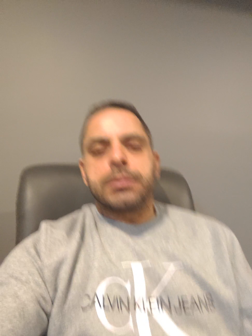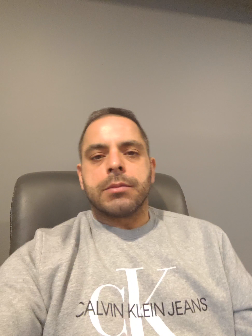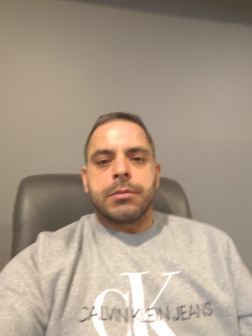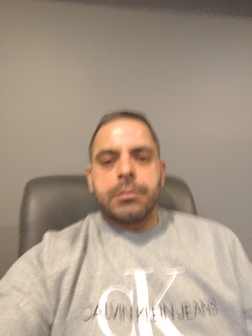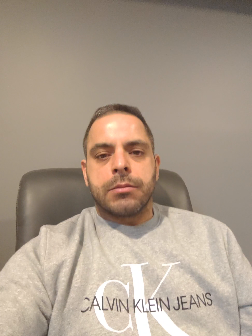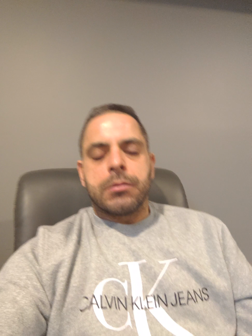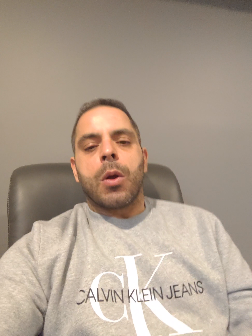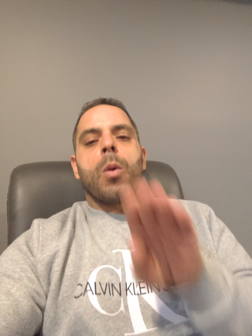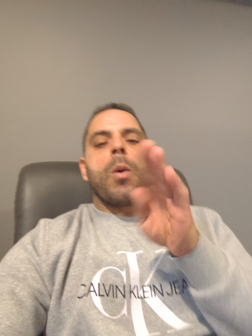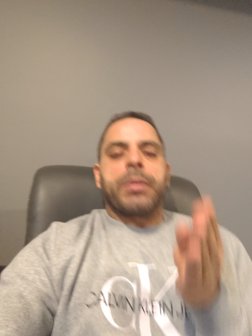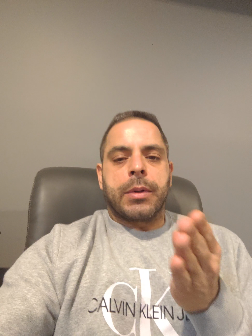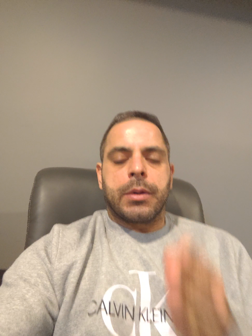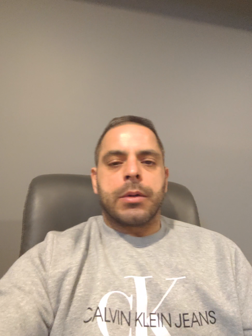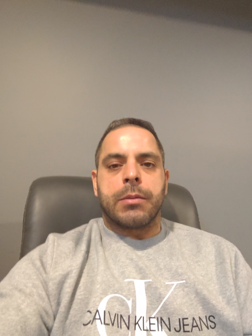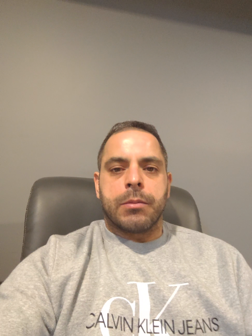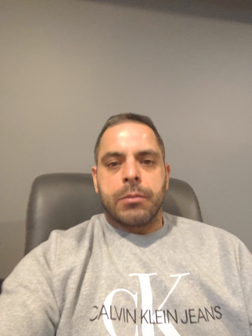open